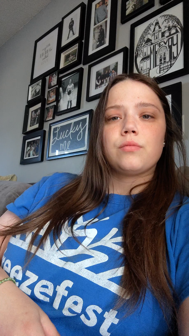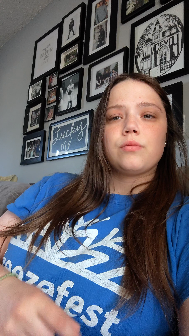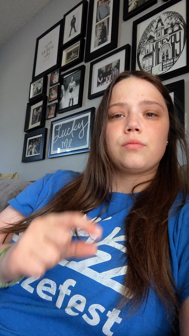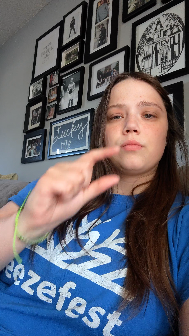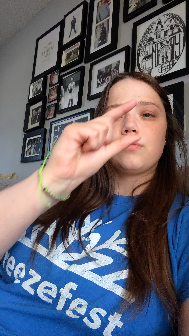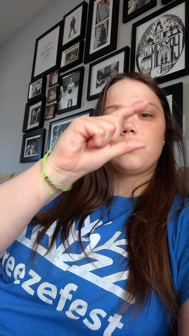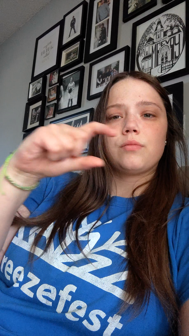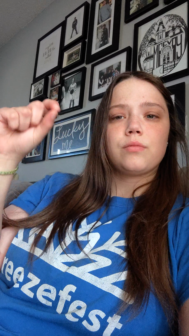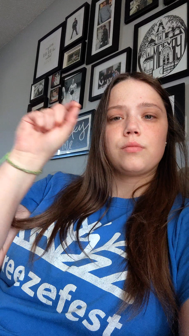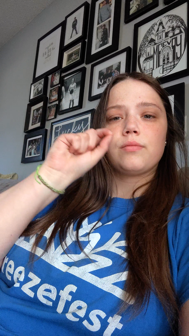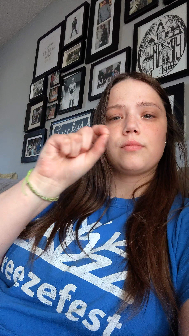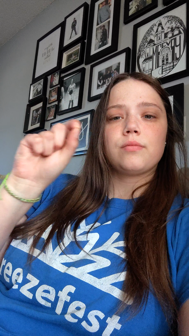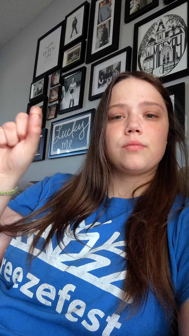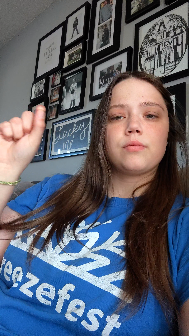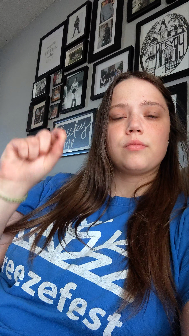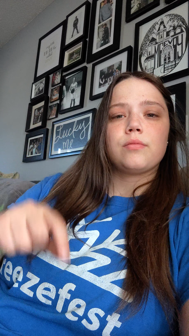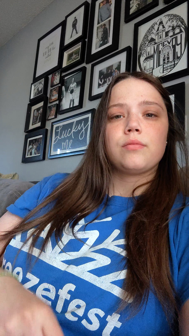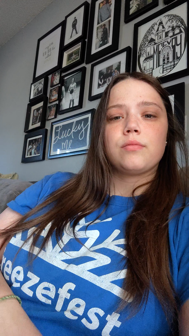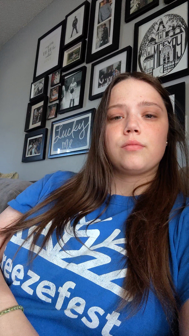peas